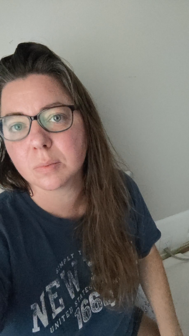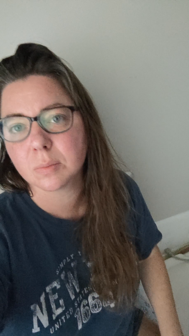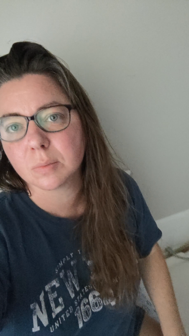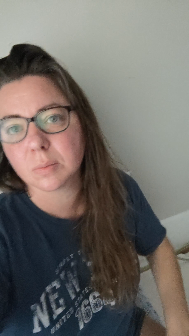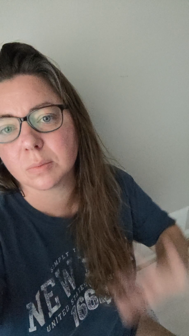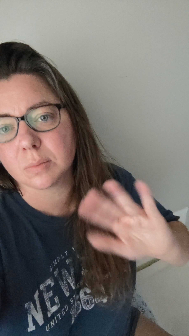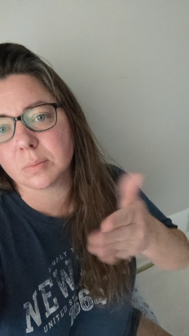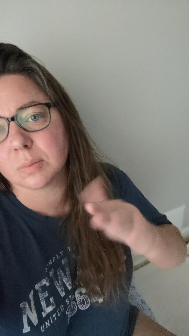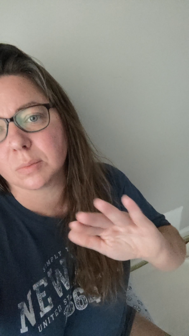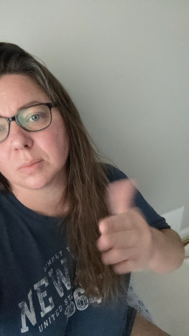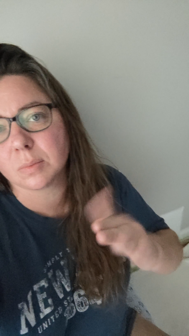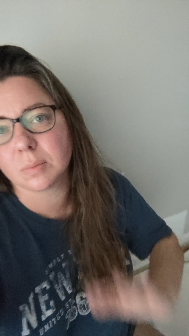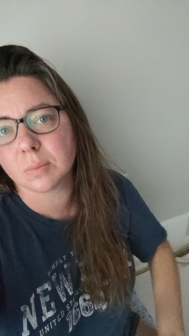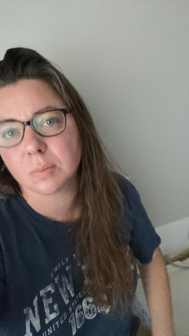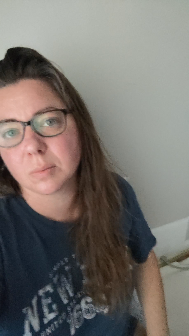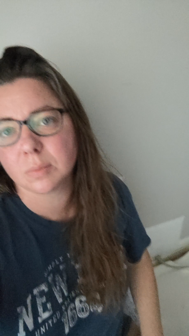kitchen